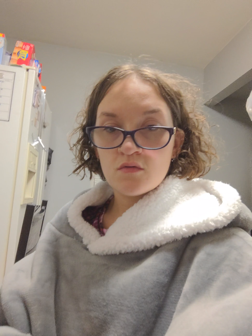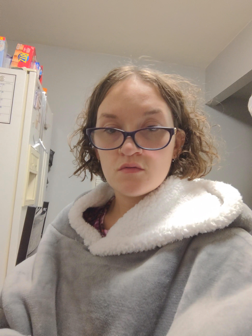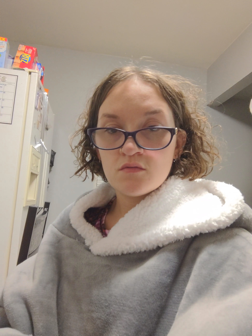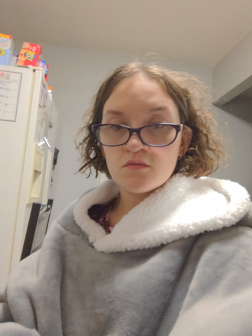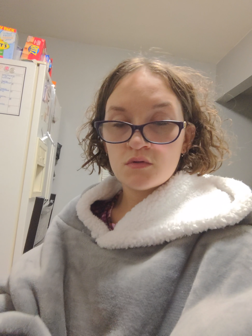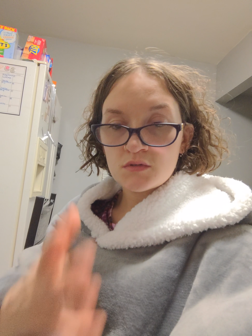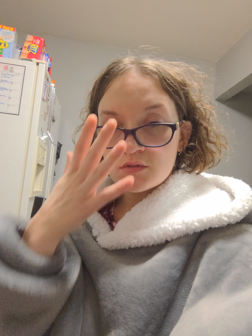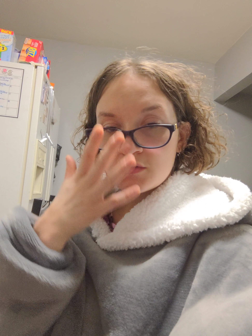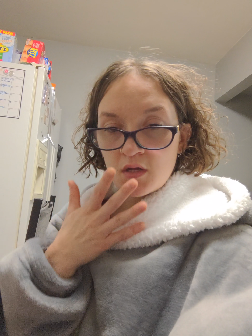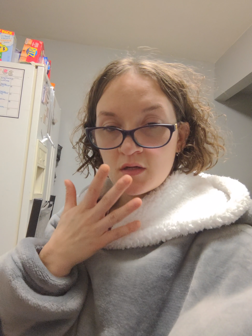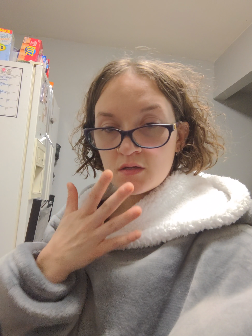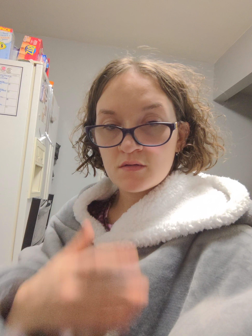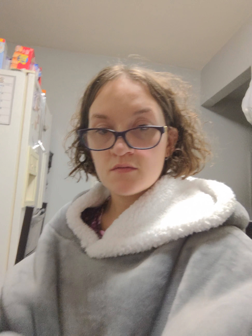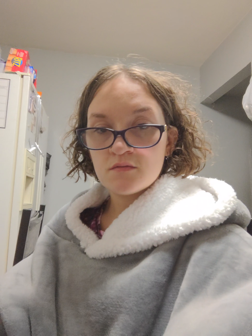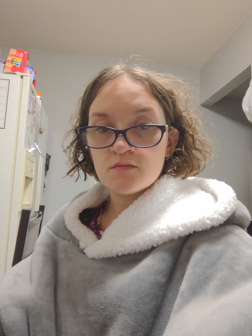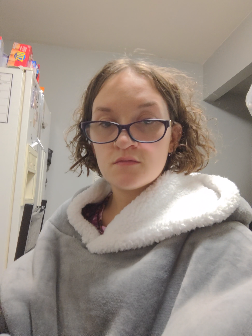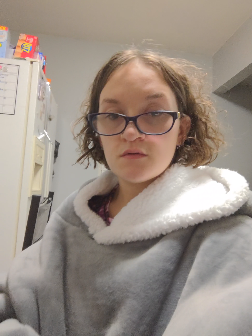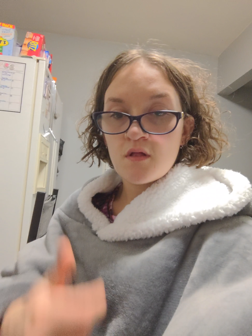sad